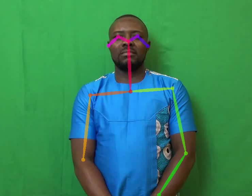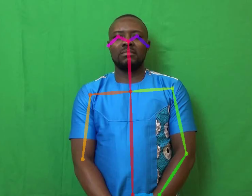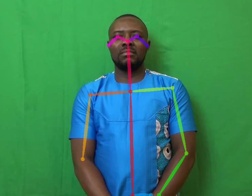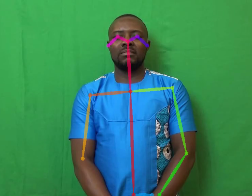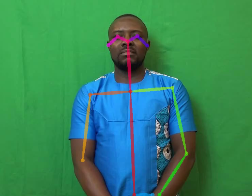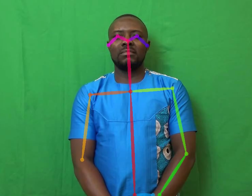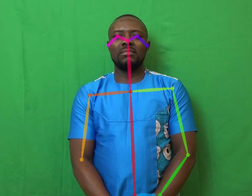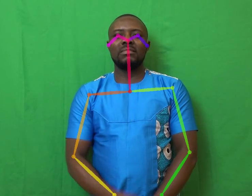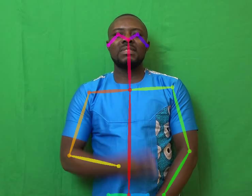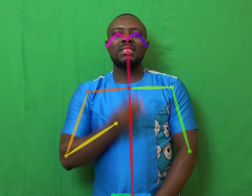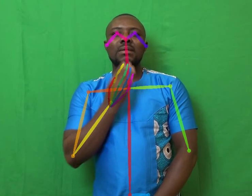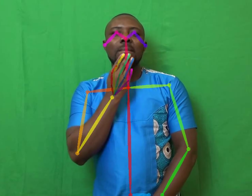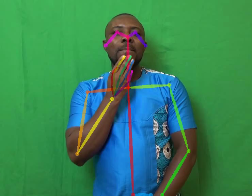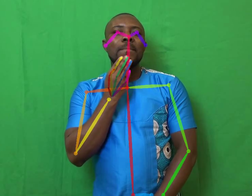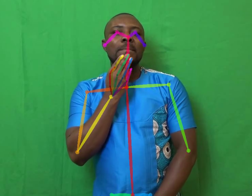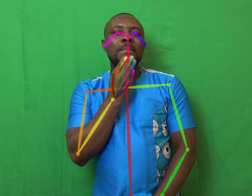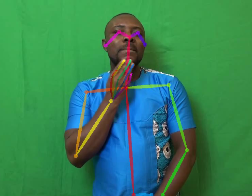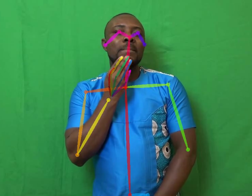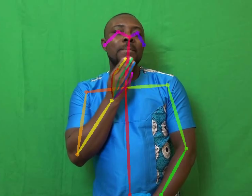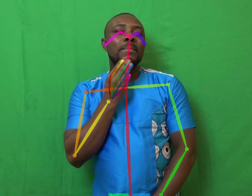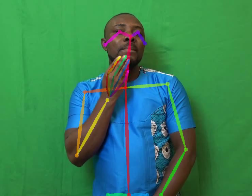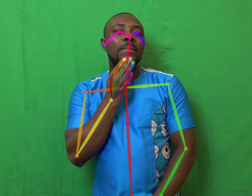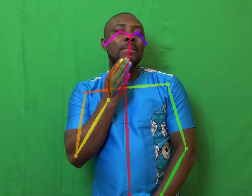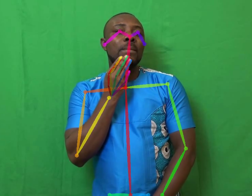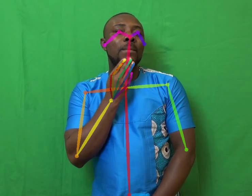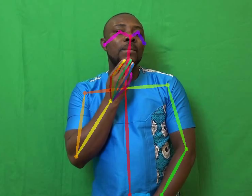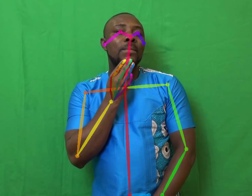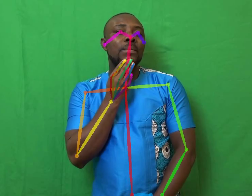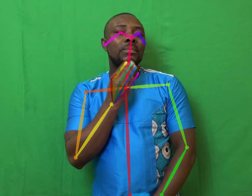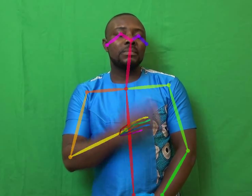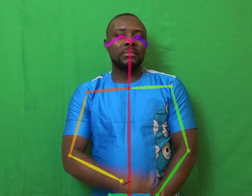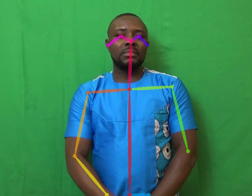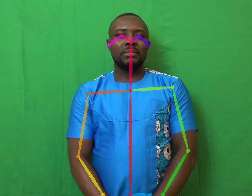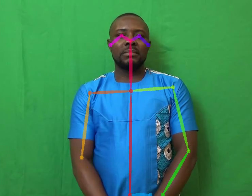malt